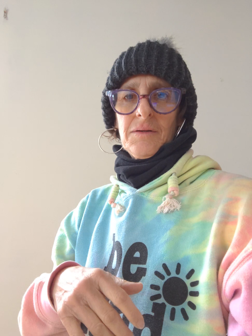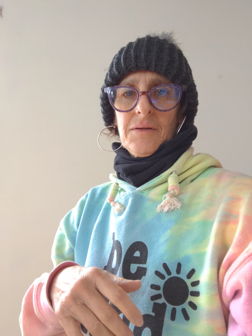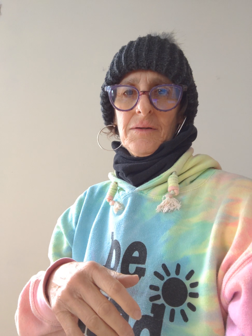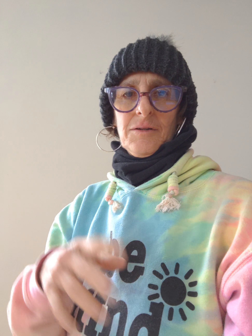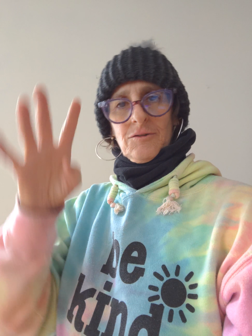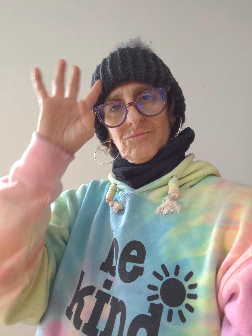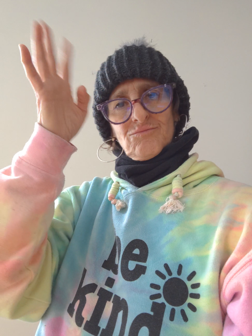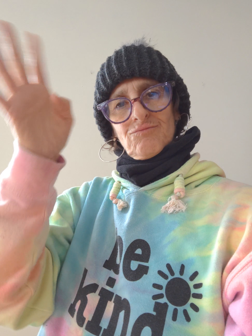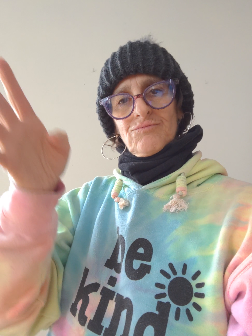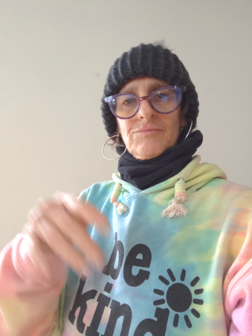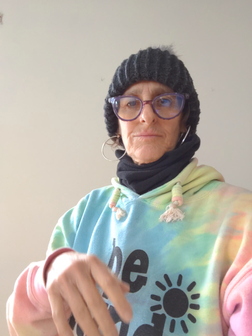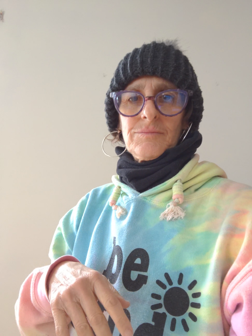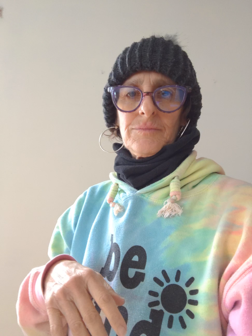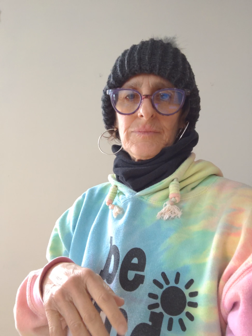pretend